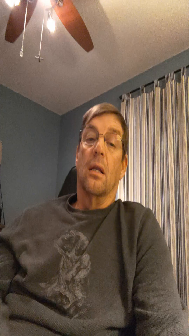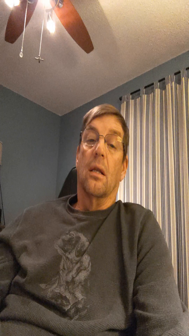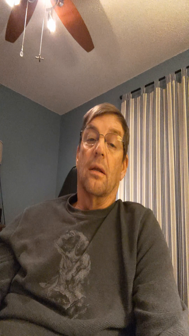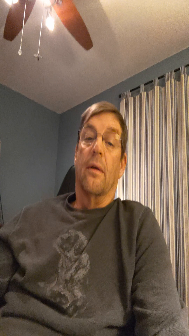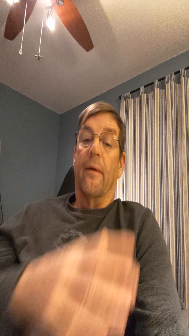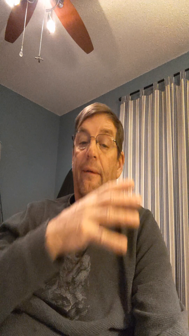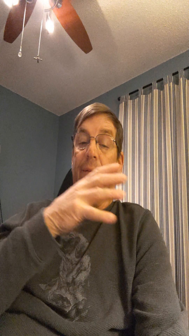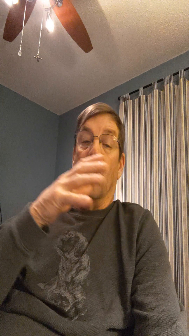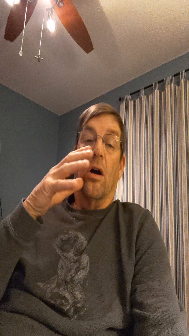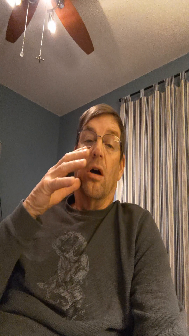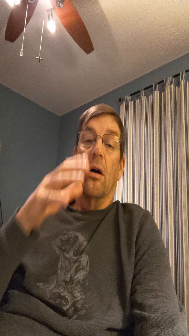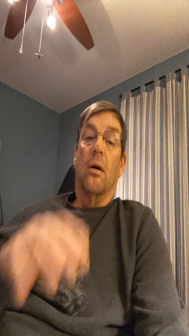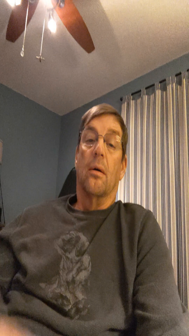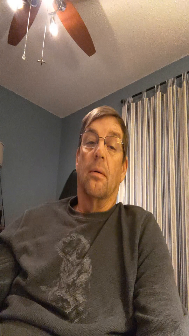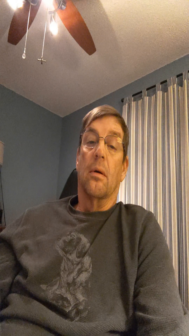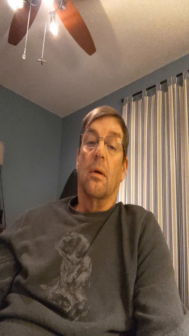farm